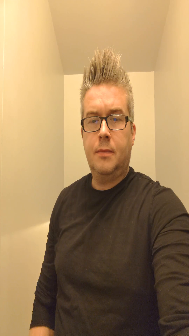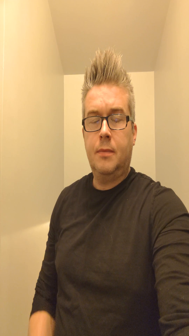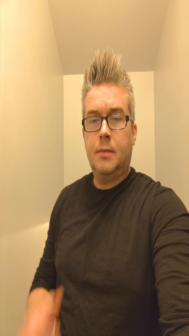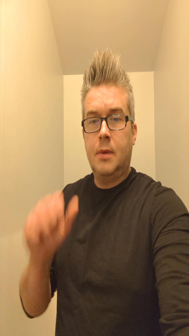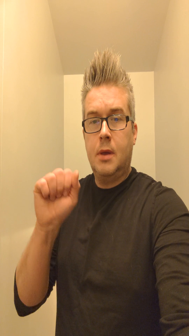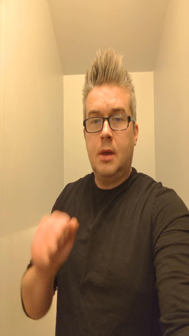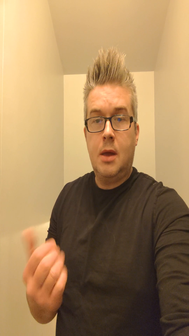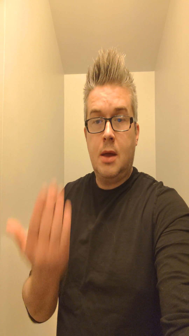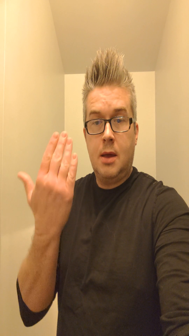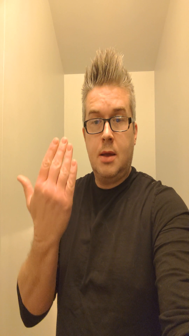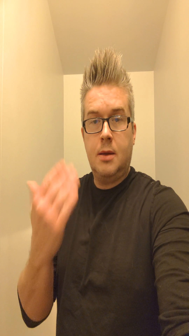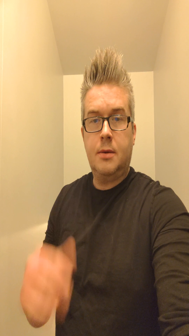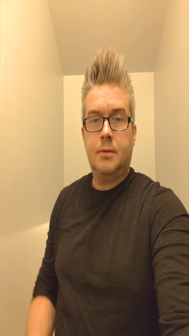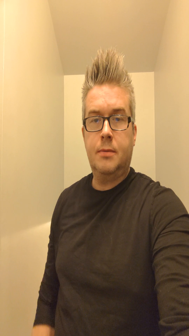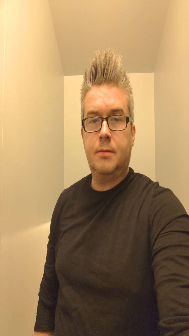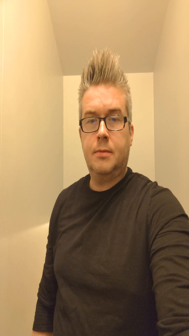mitten